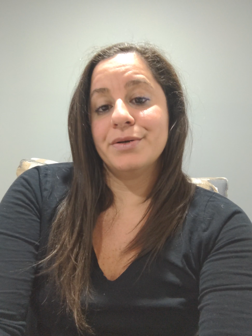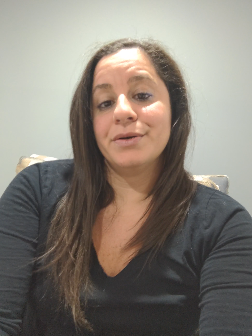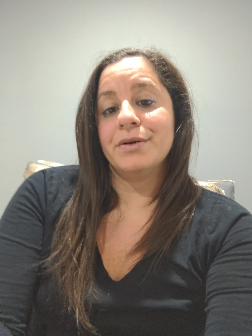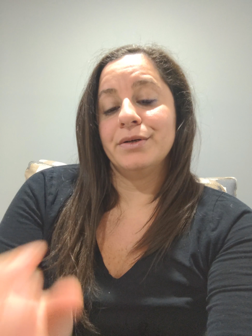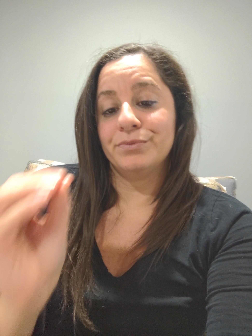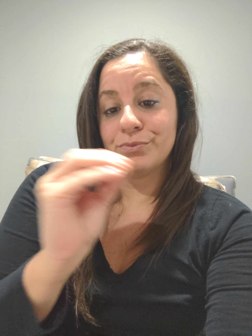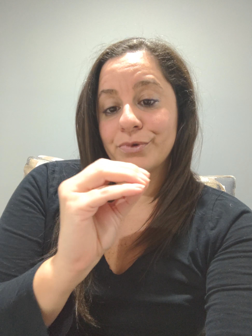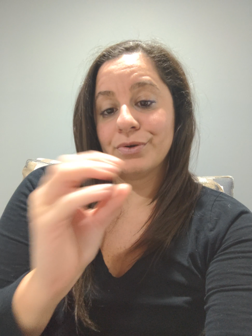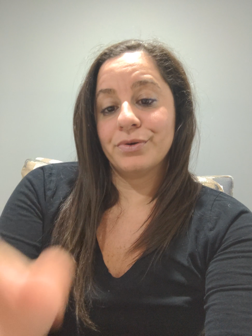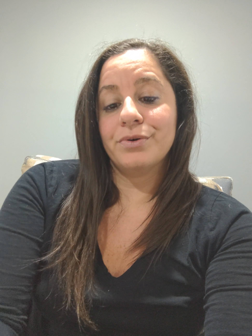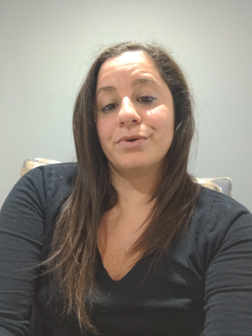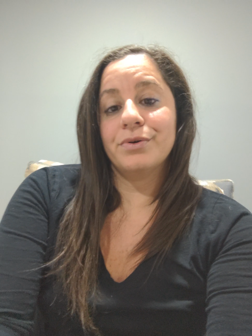kiss